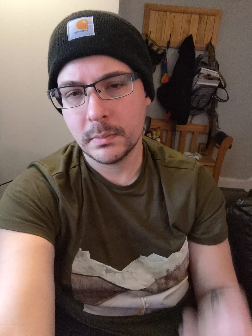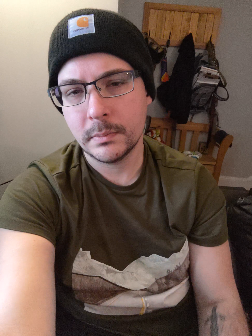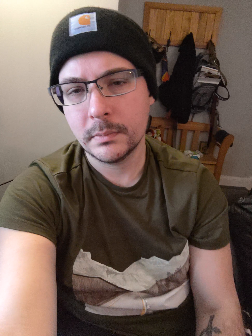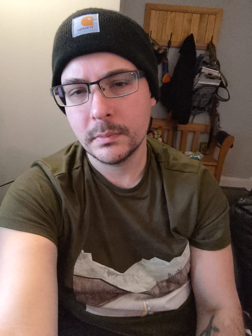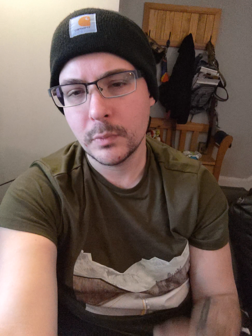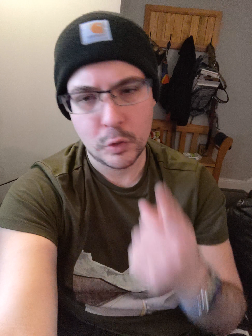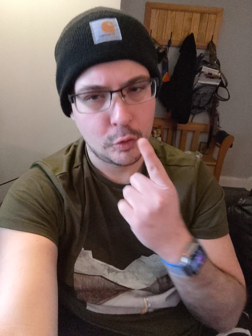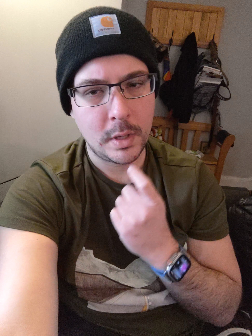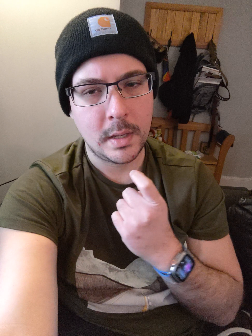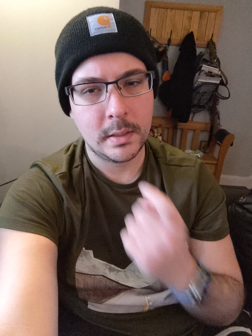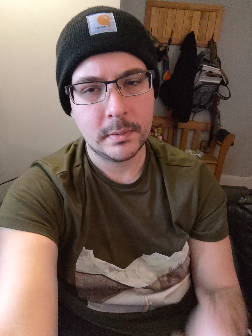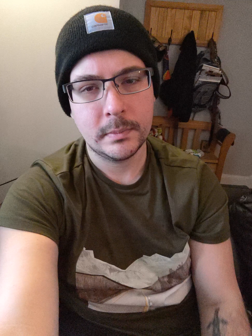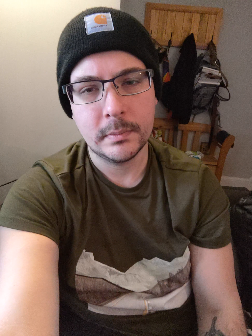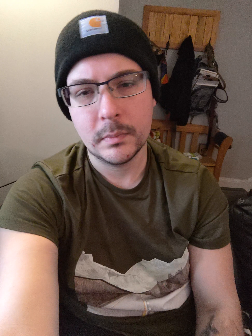red